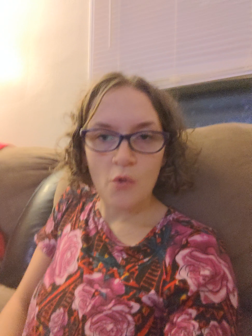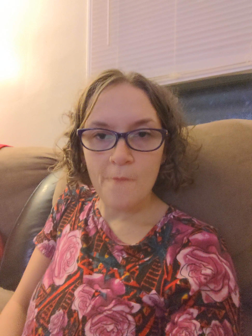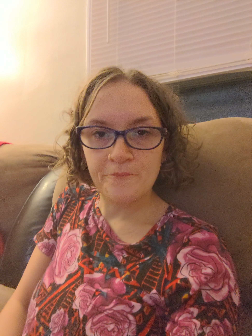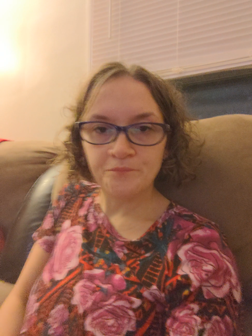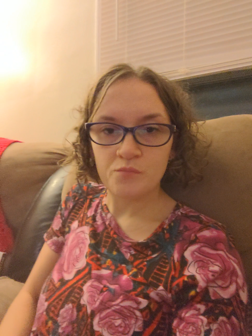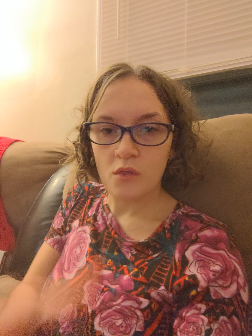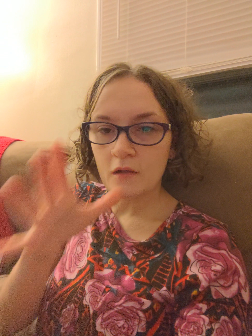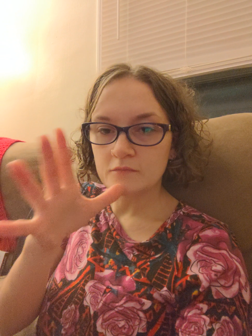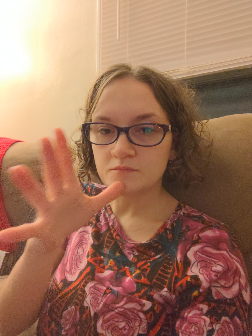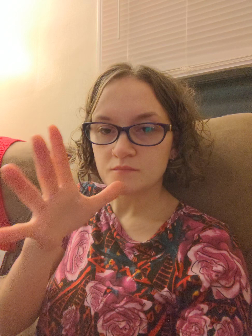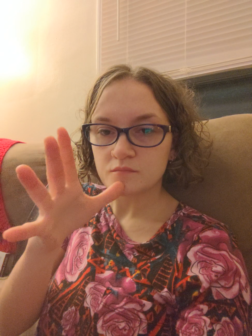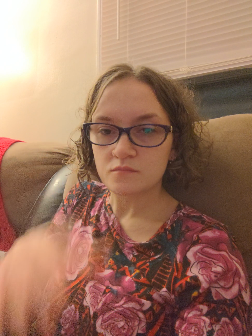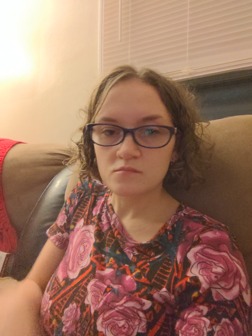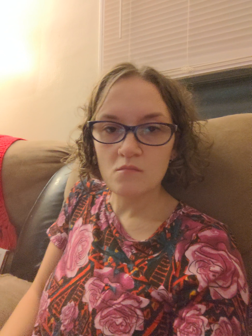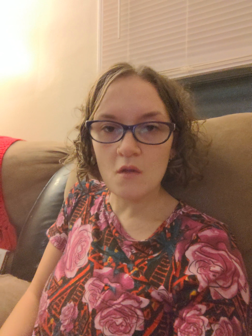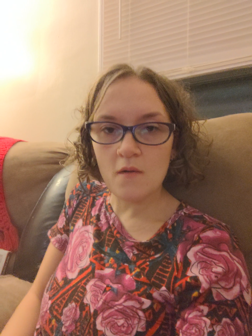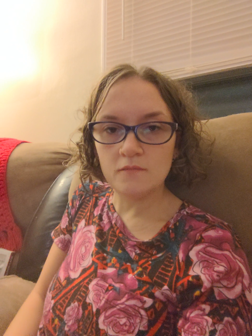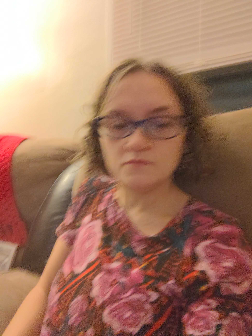mom